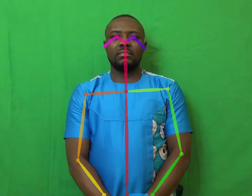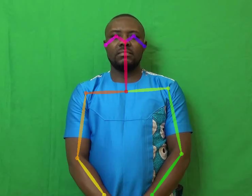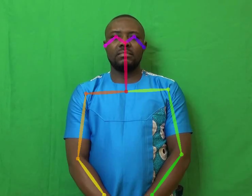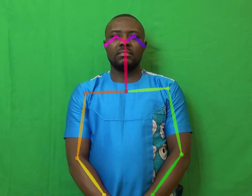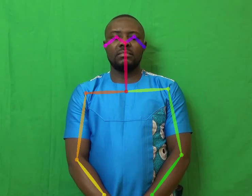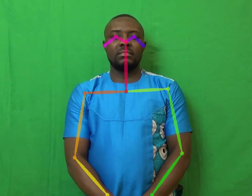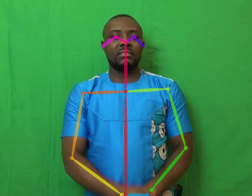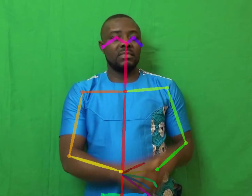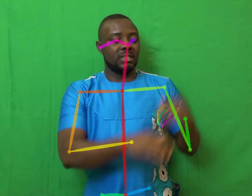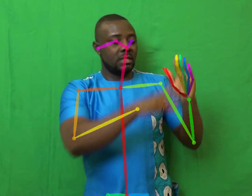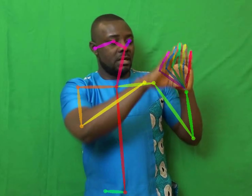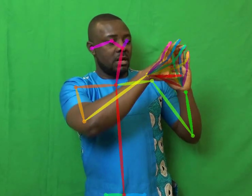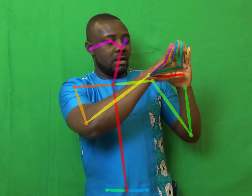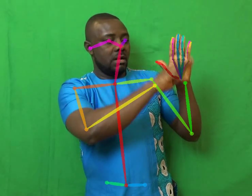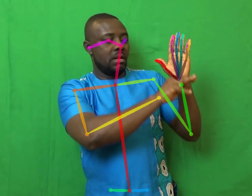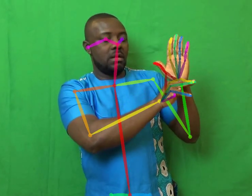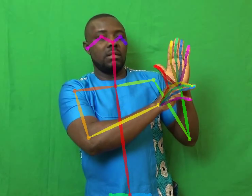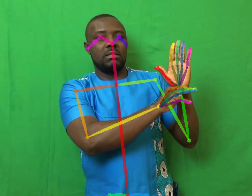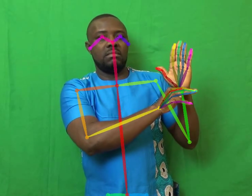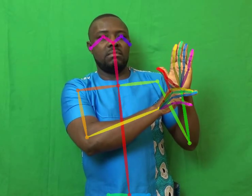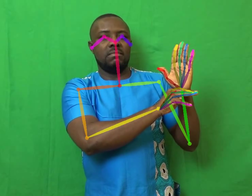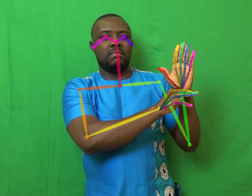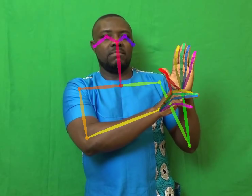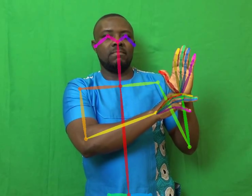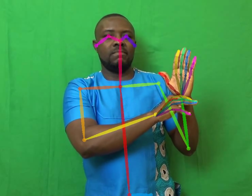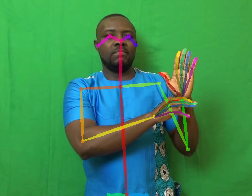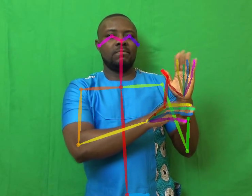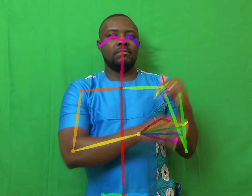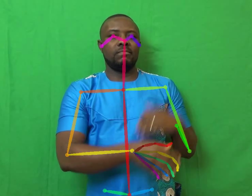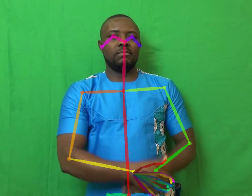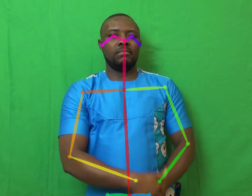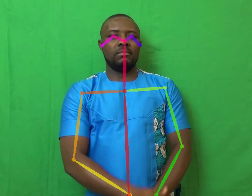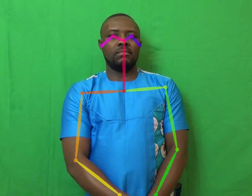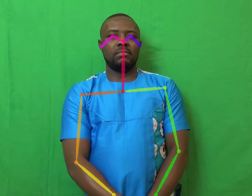curriculum